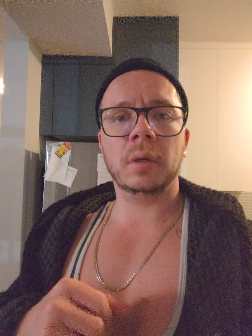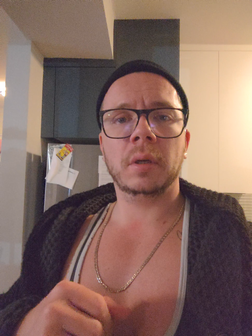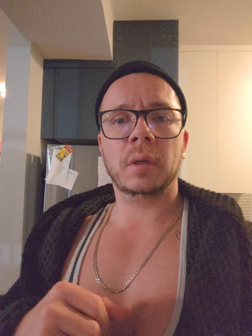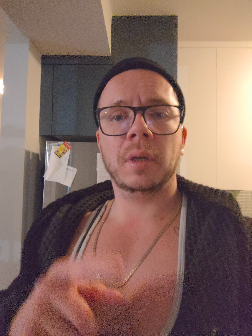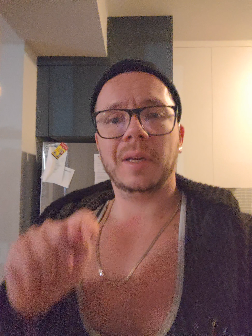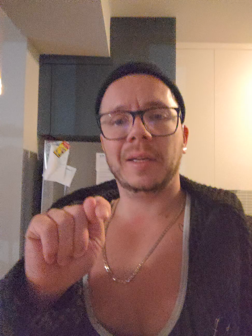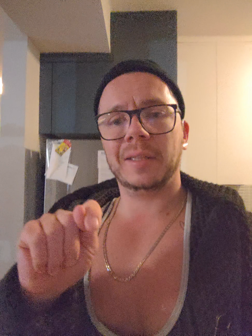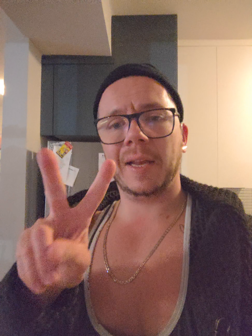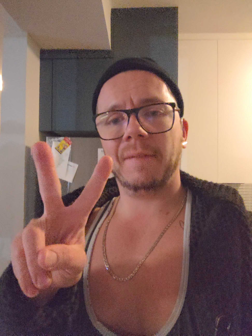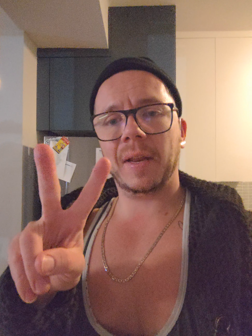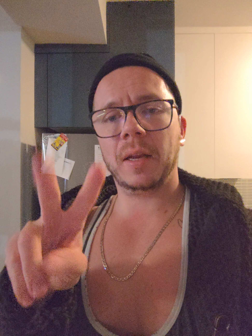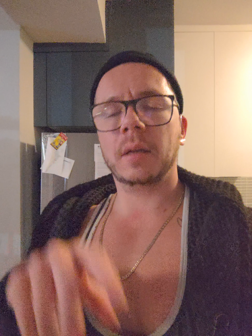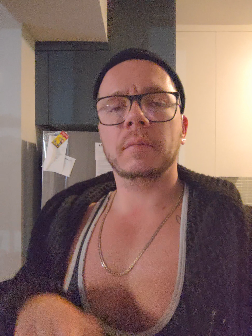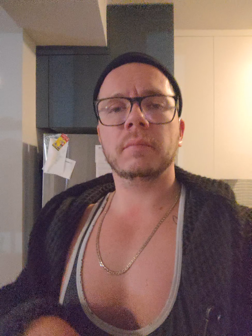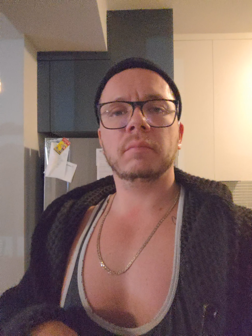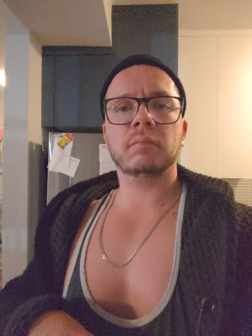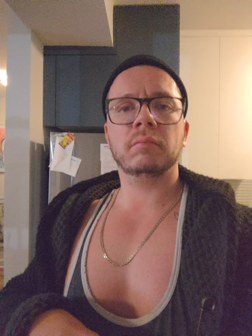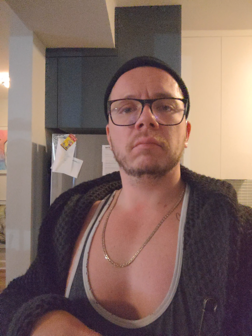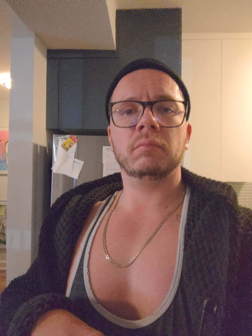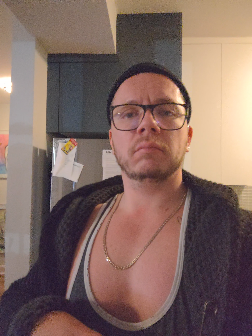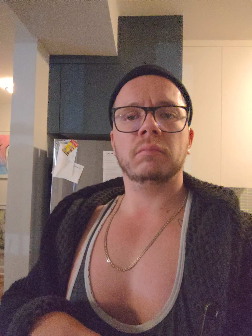TV